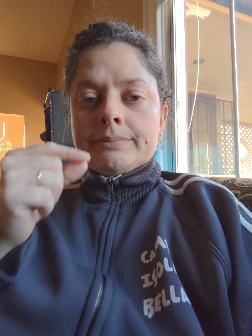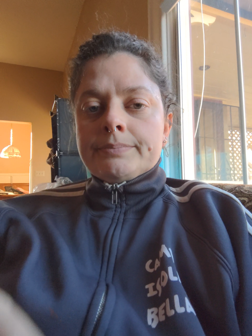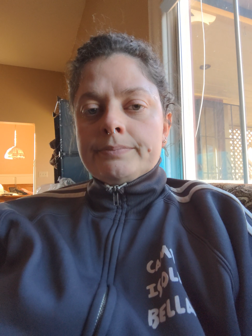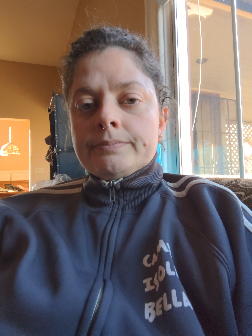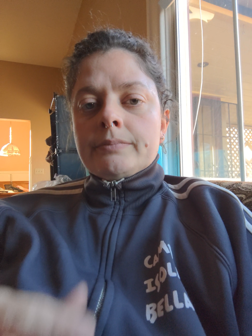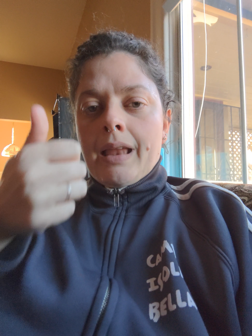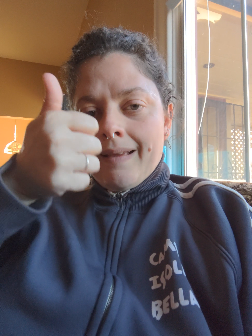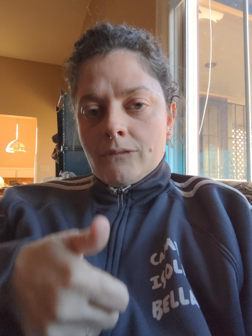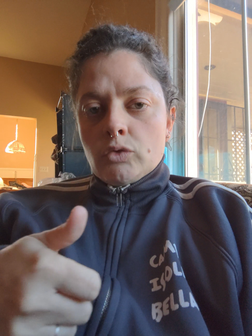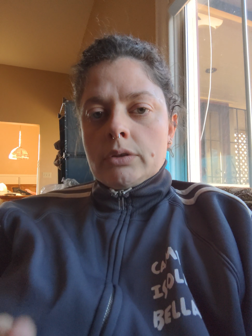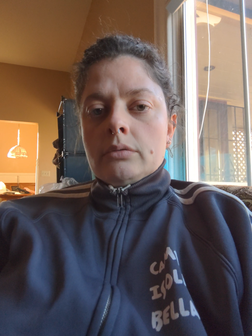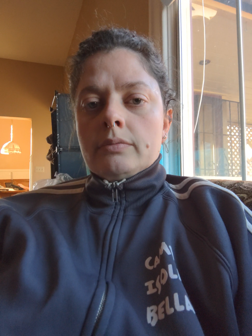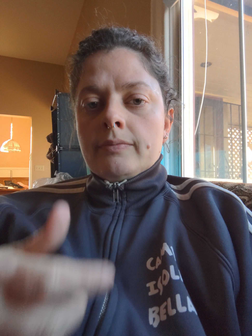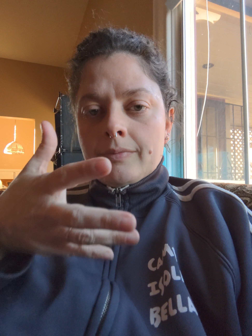every